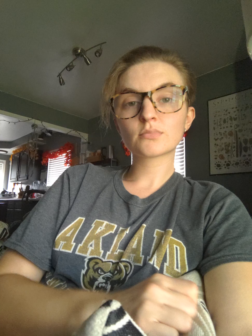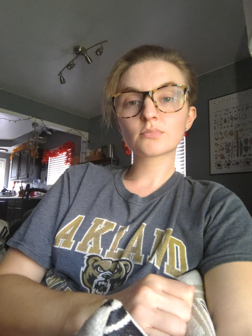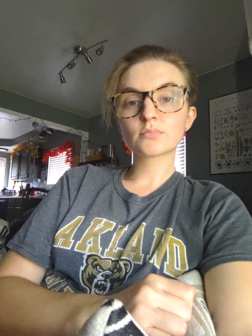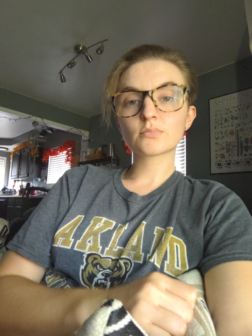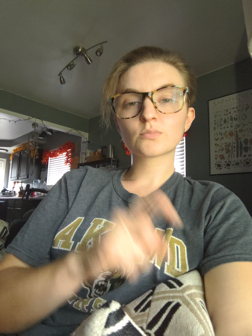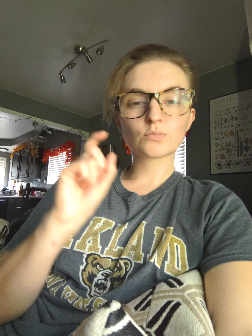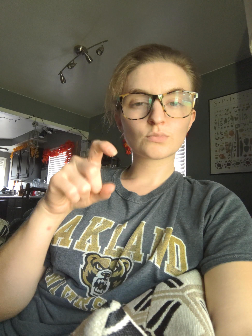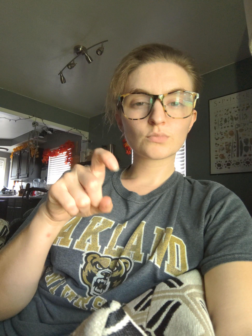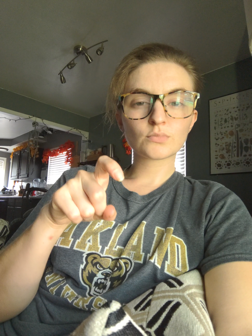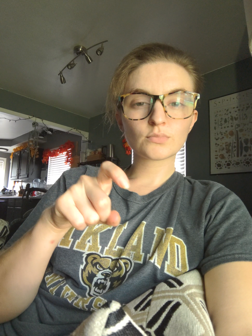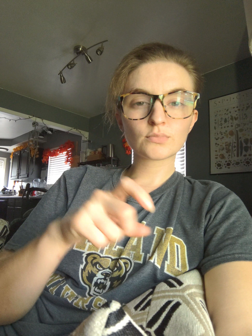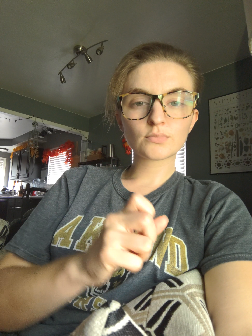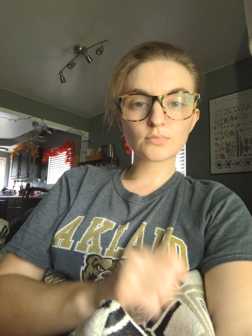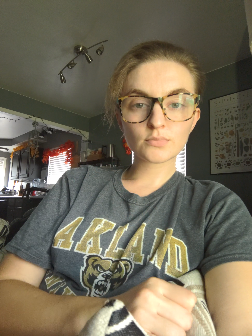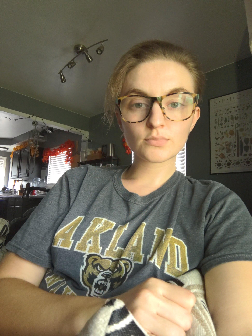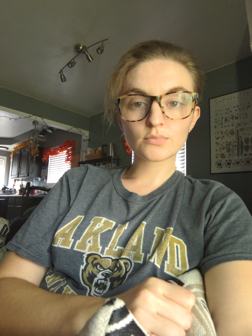should